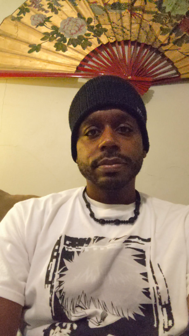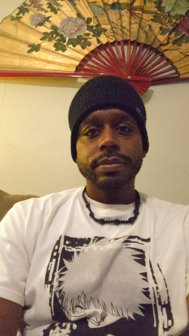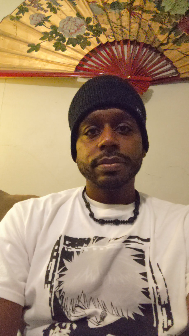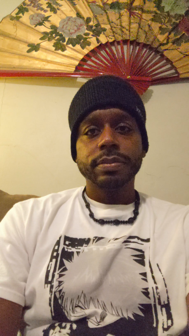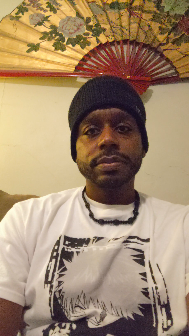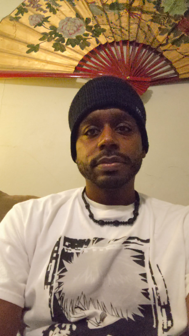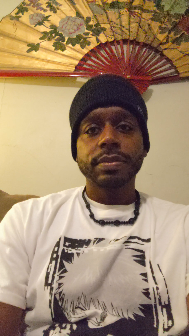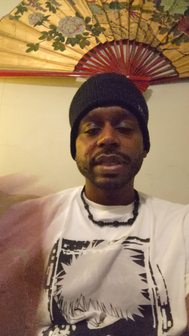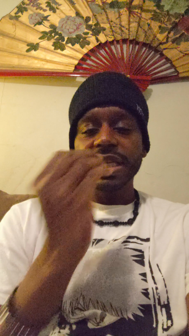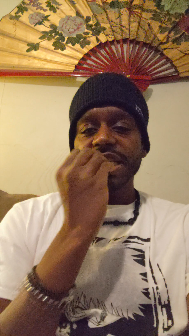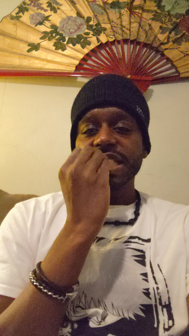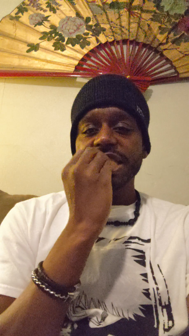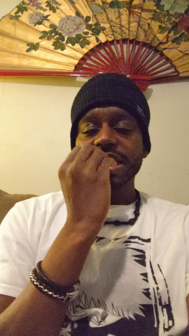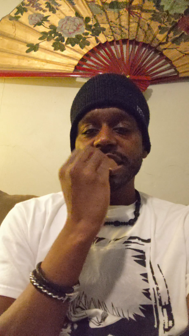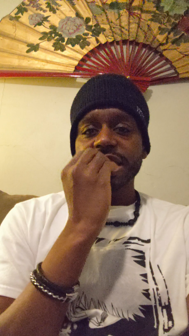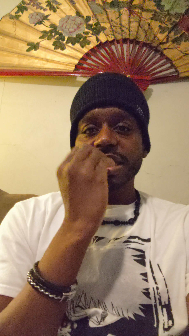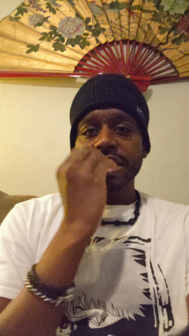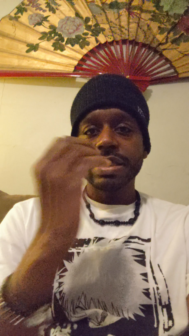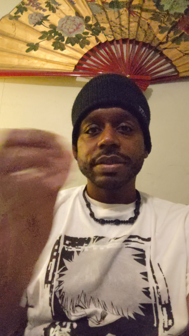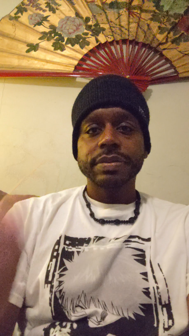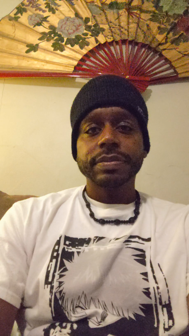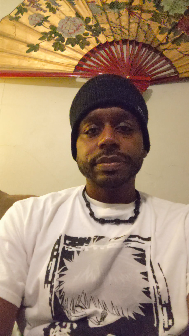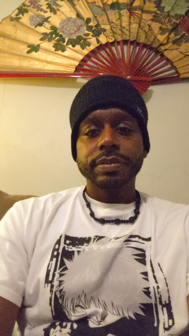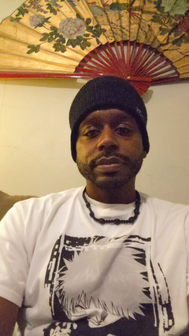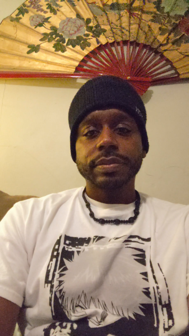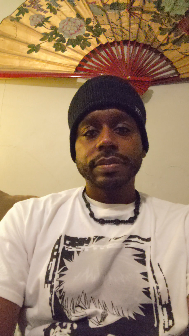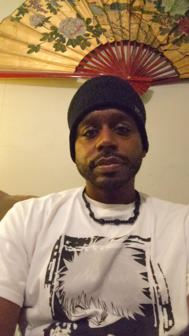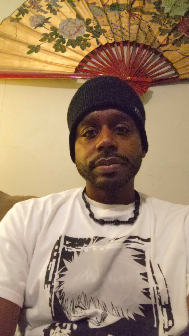eat